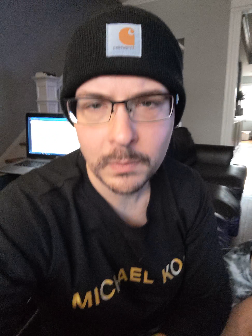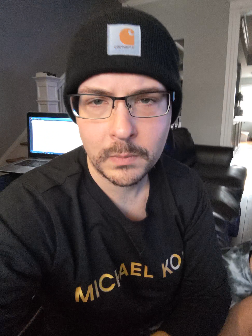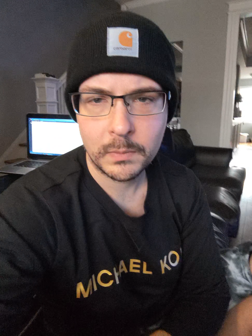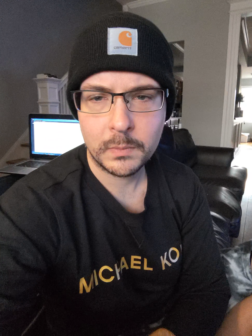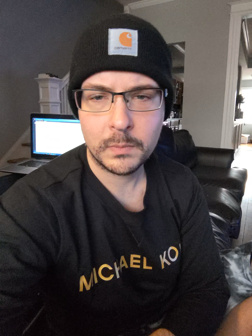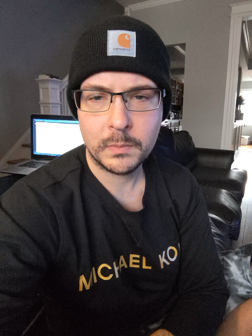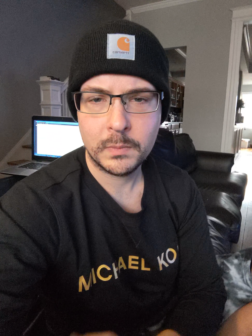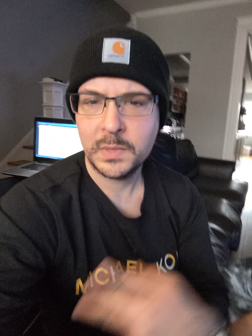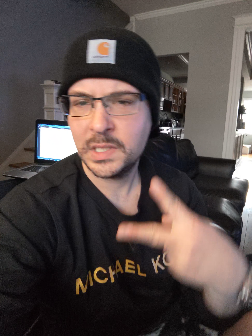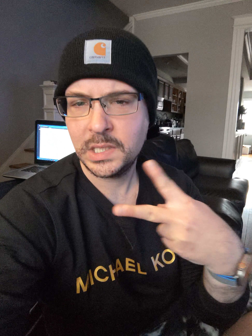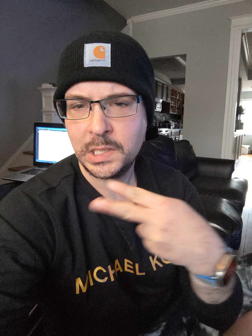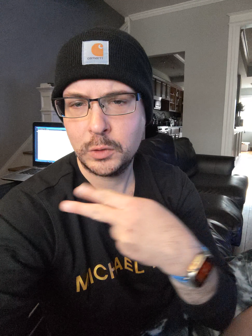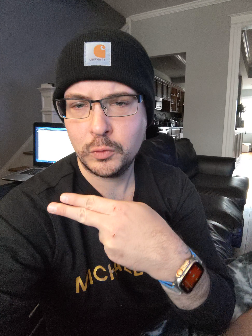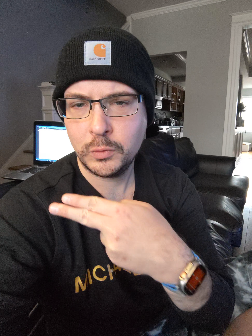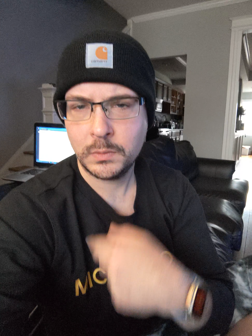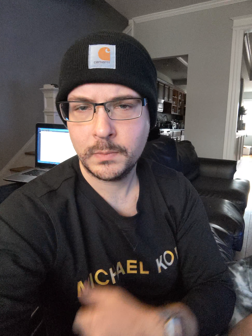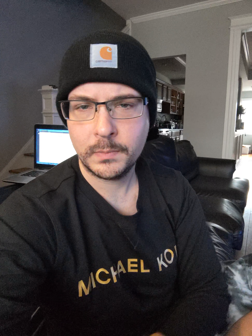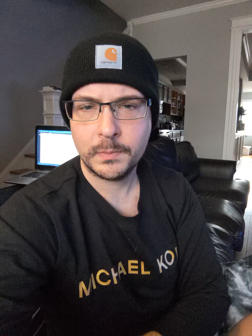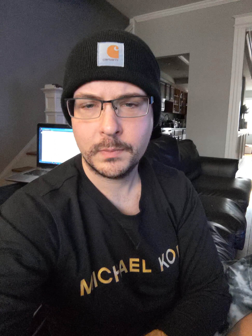scissors